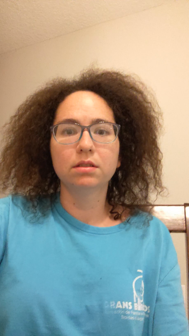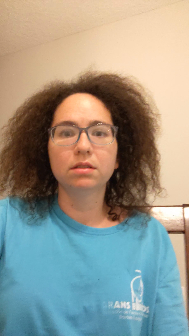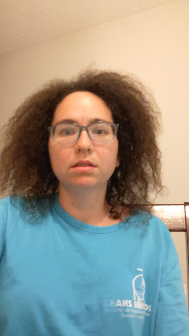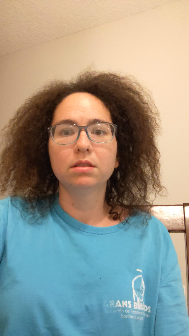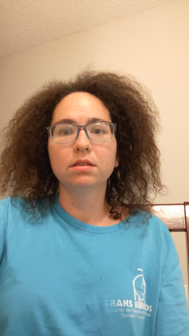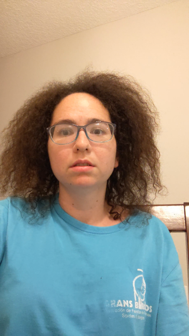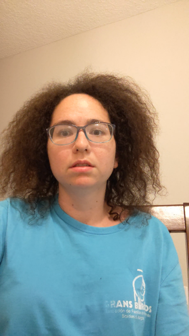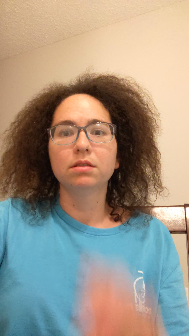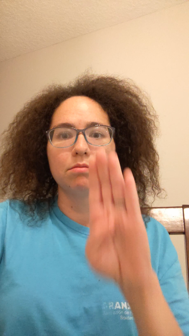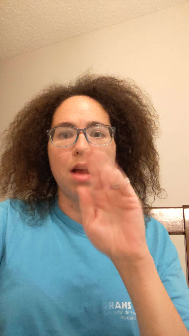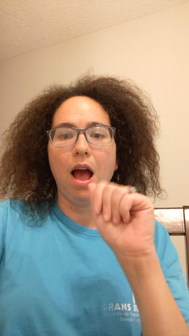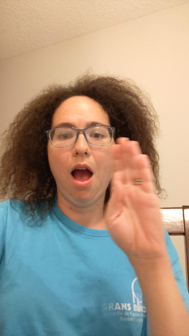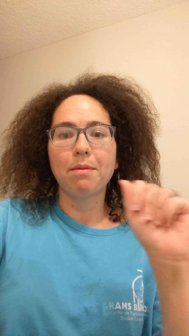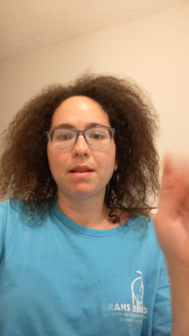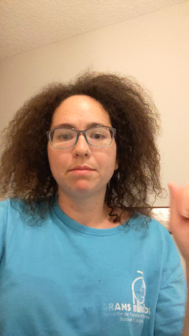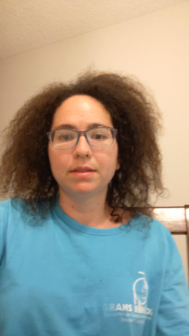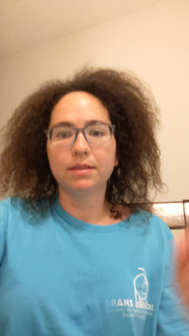baa baa